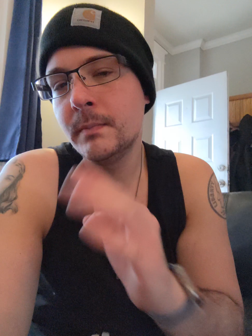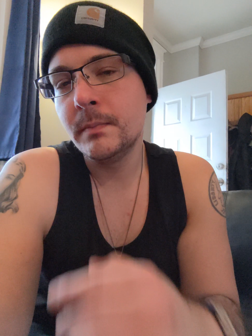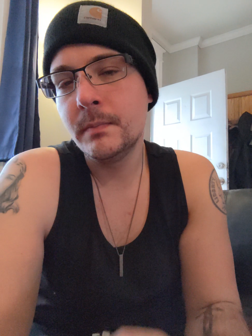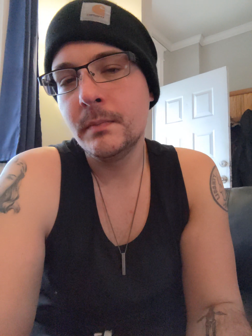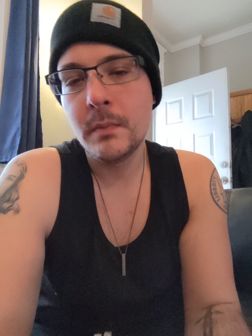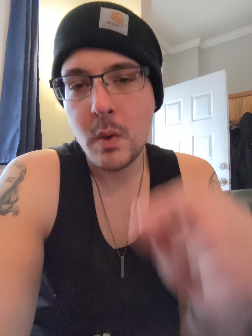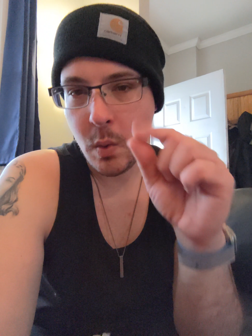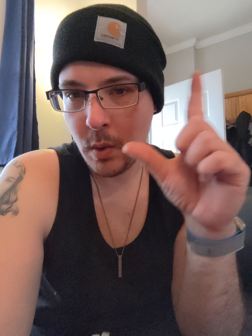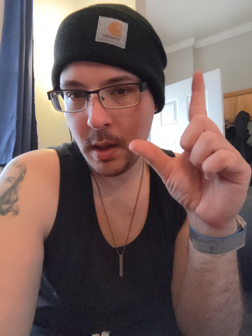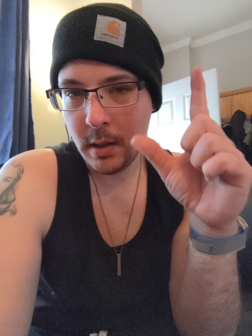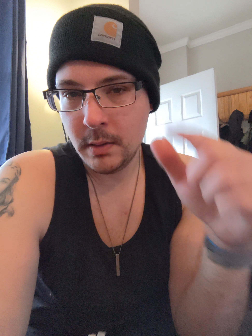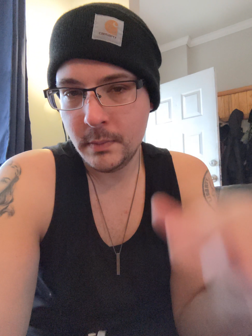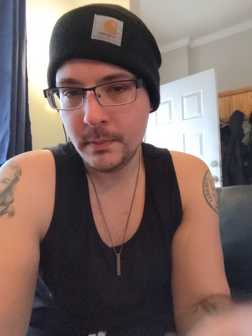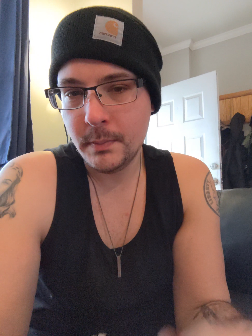awake